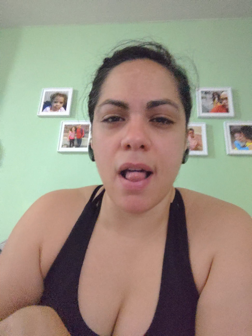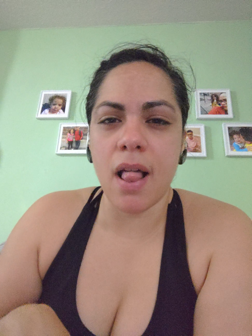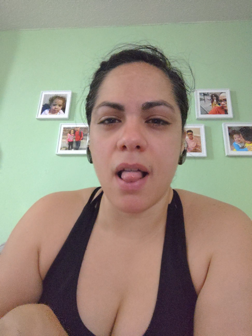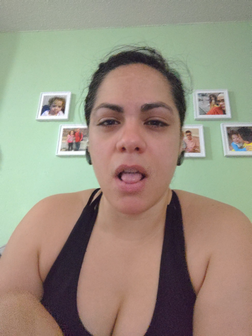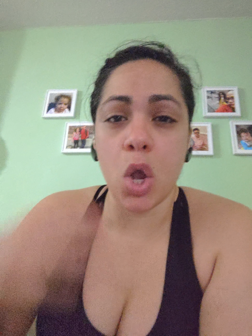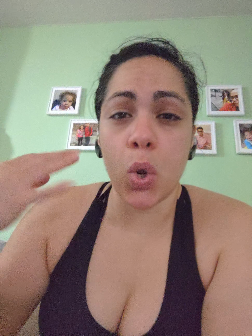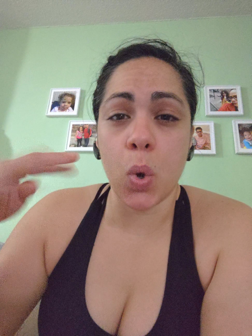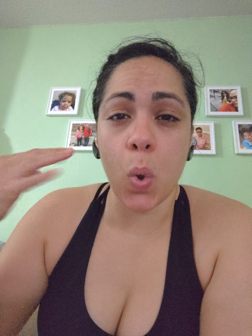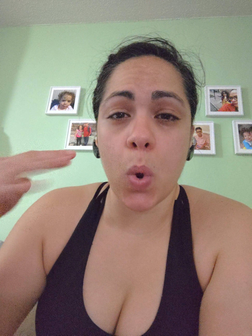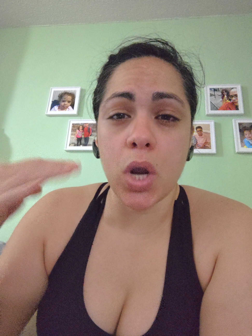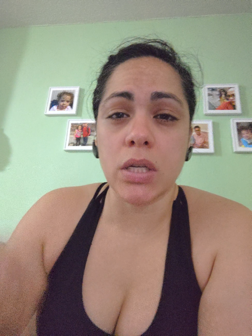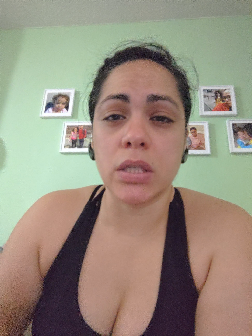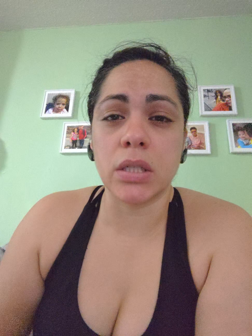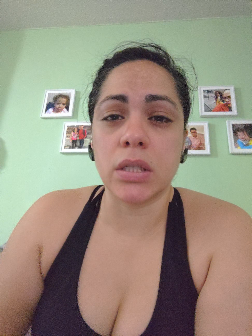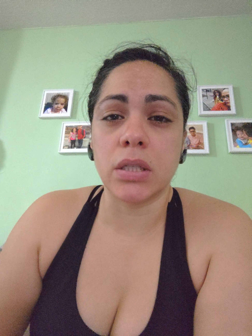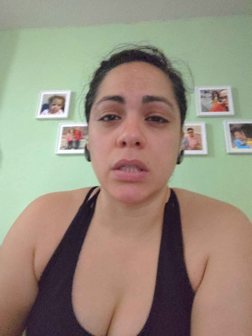noisy